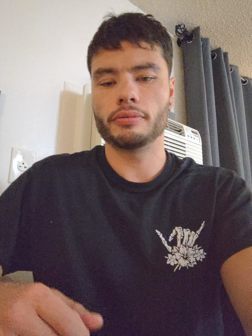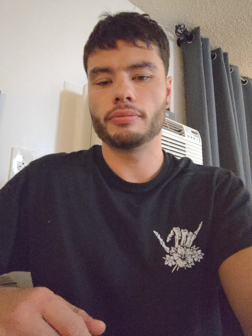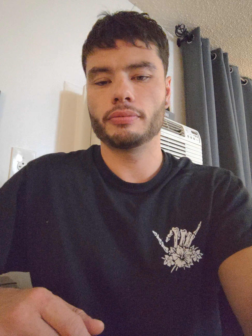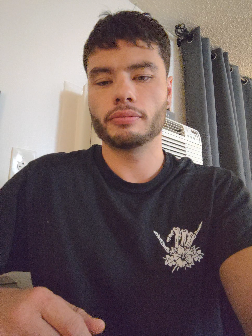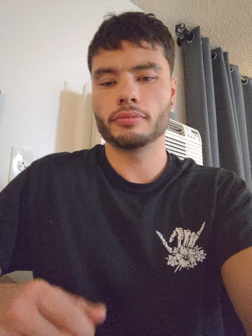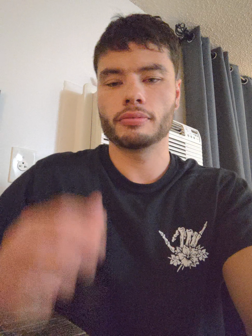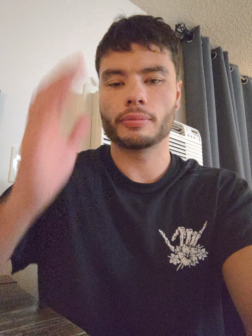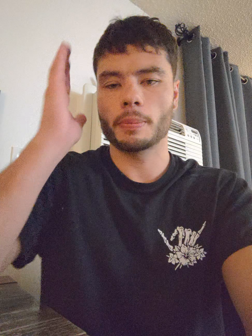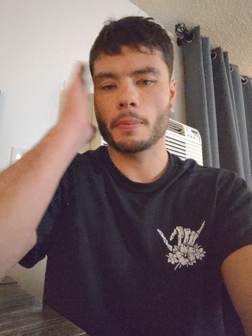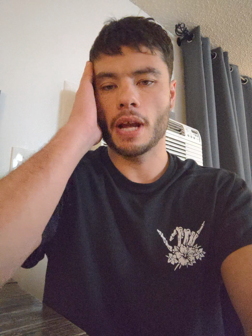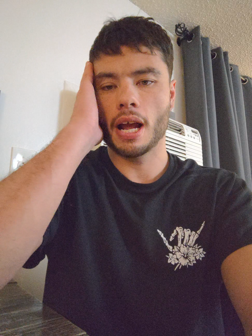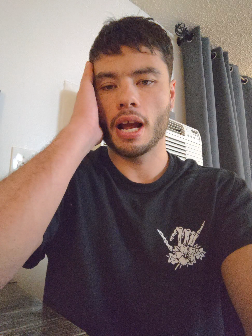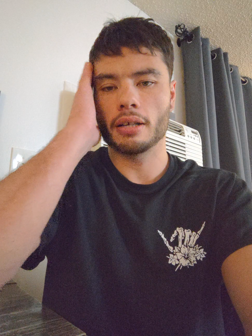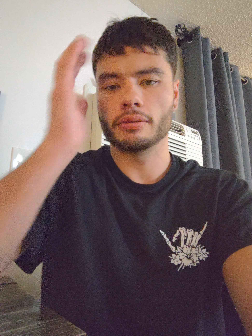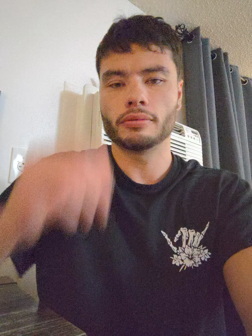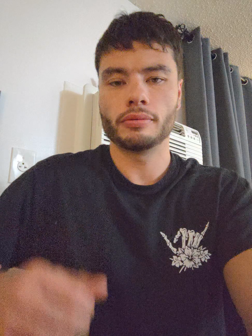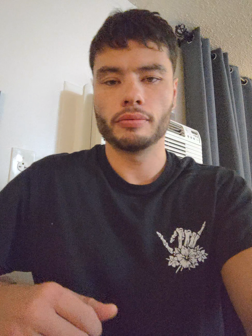bed